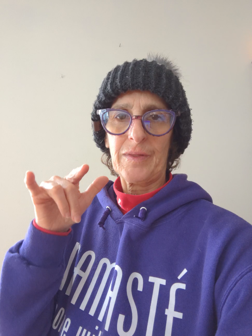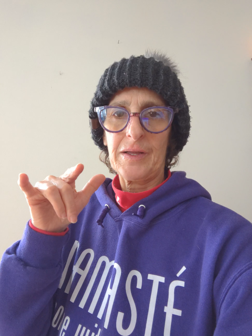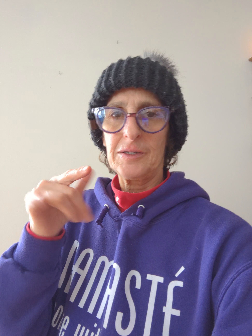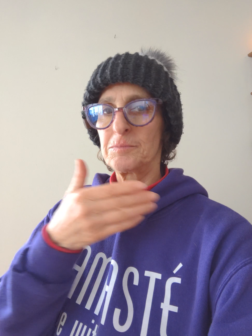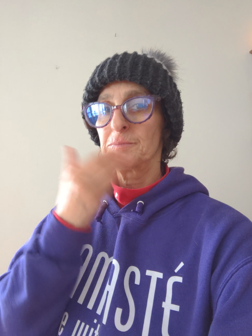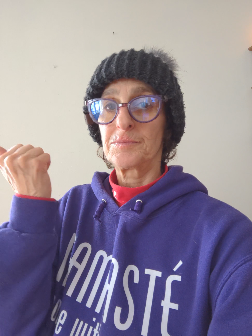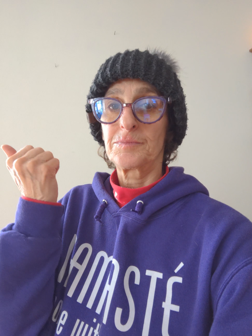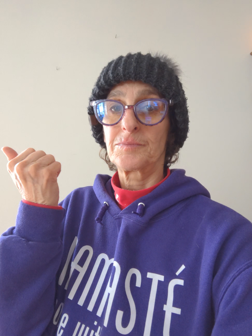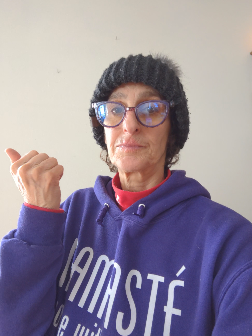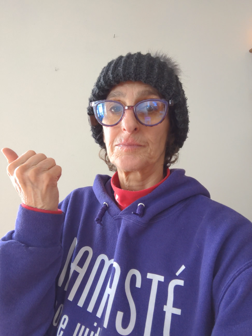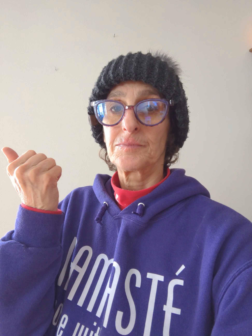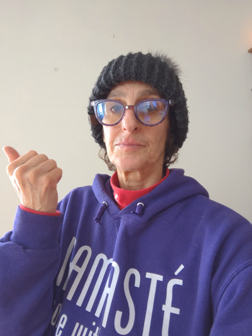better